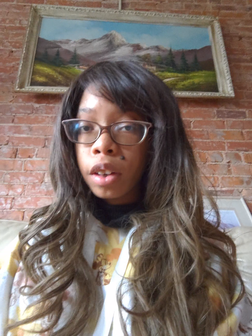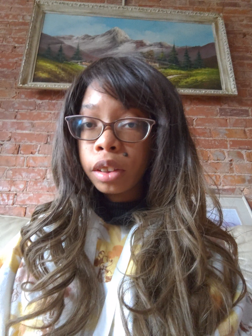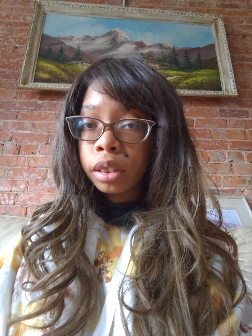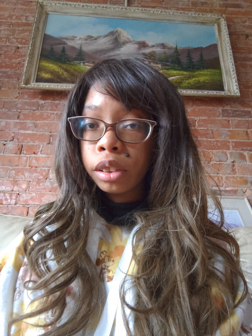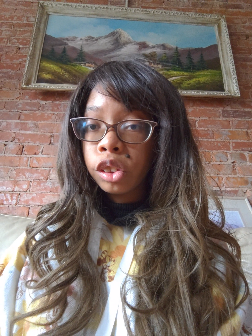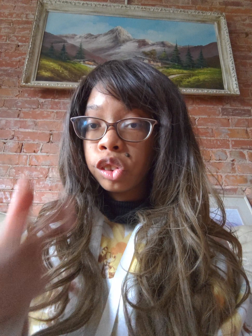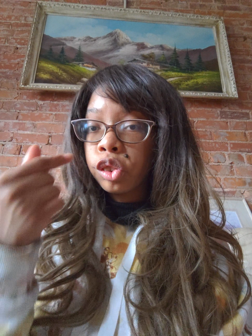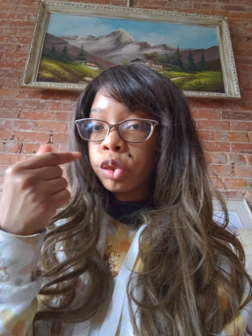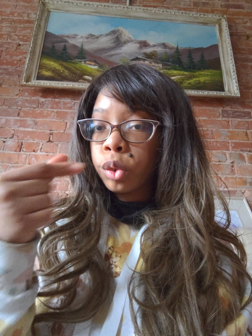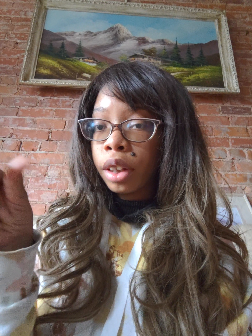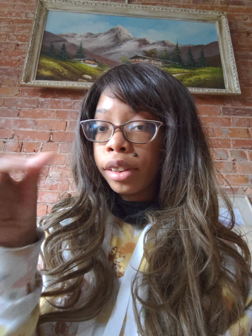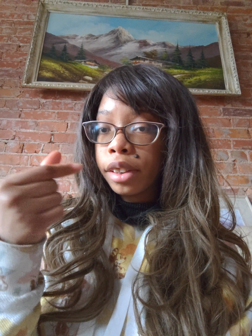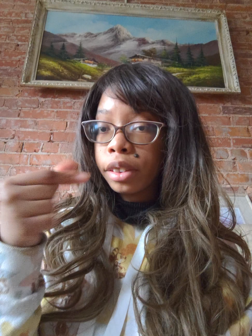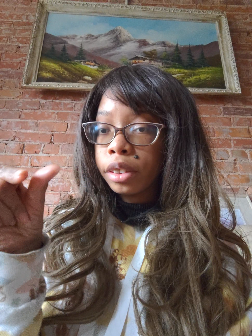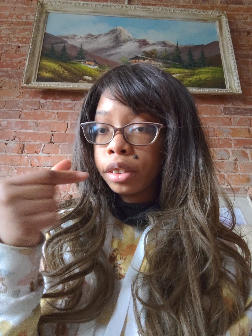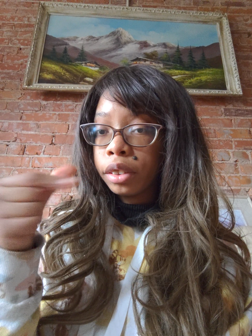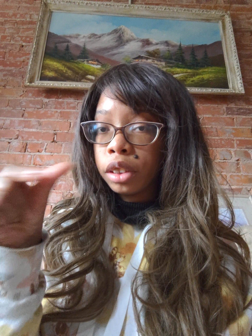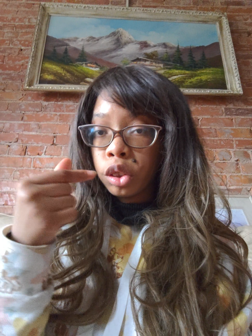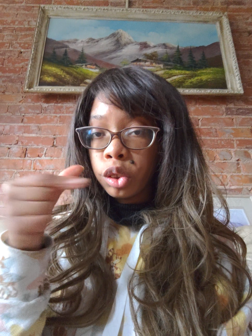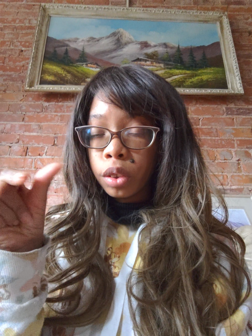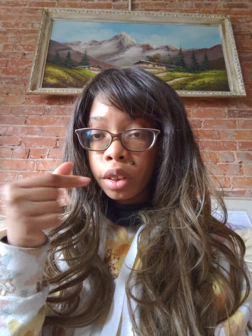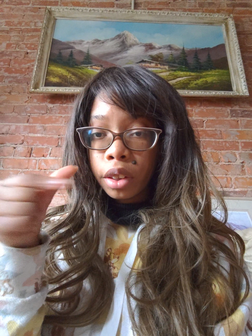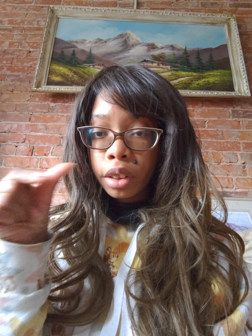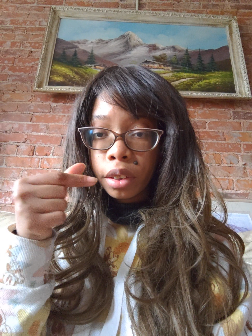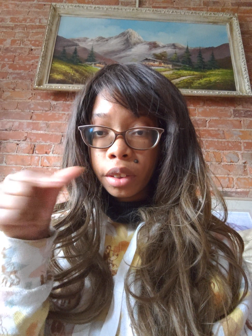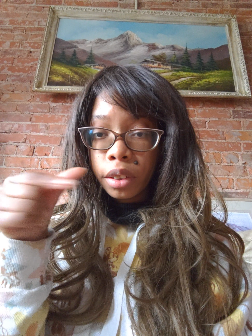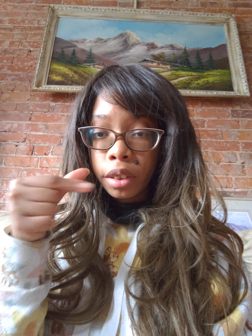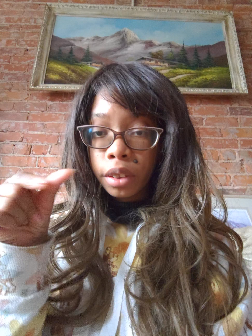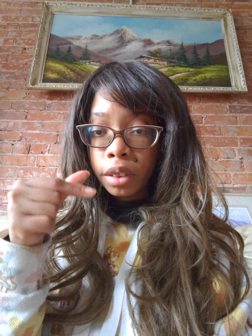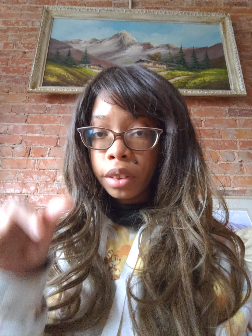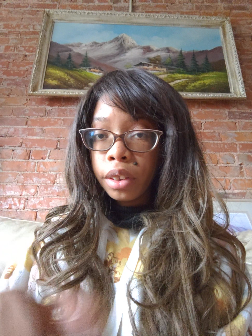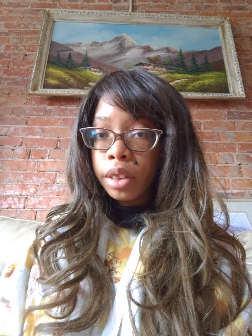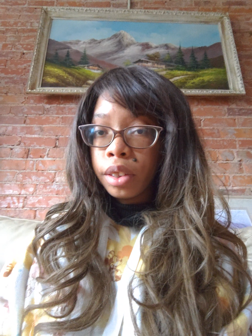green